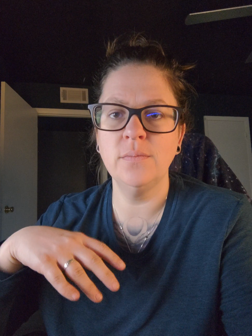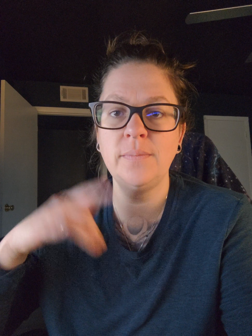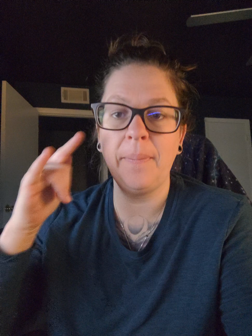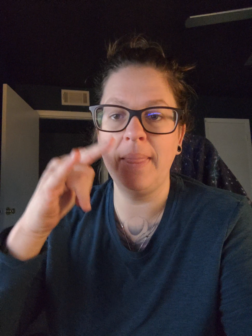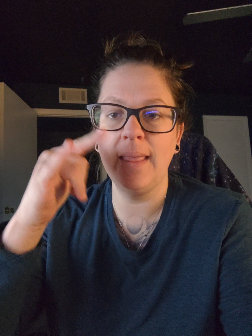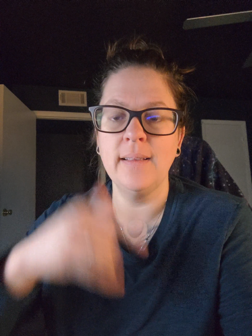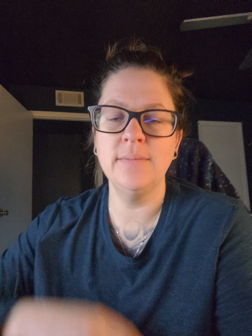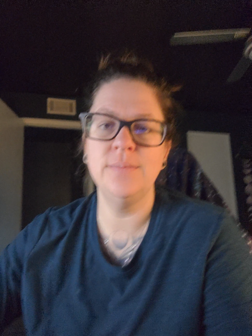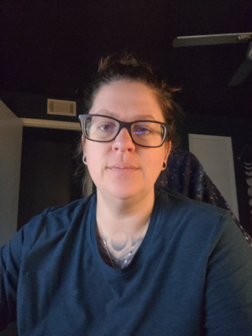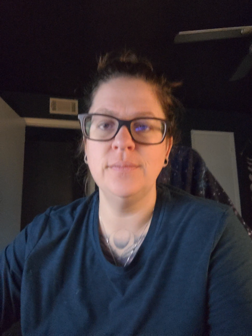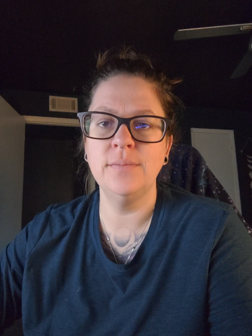airplane